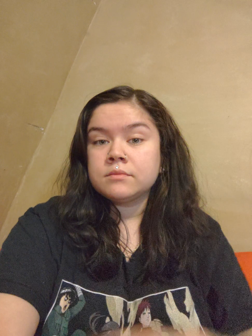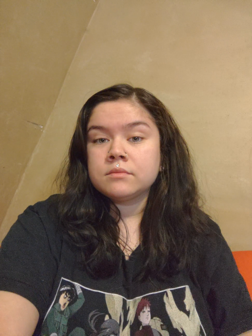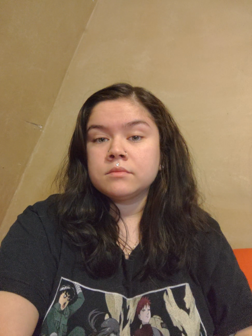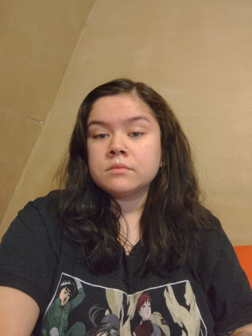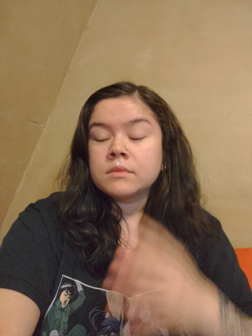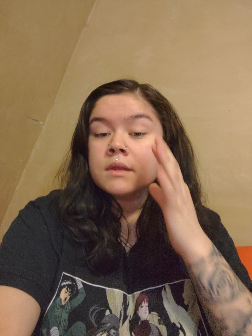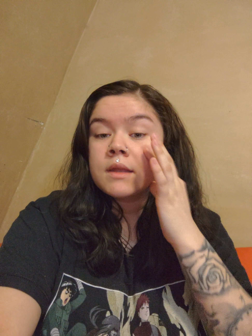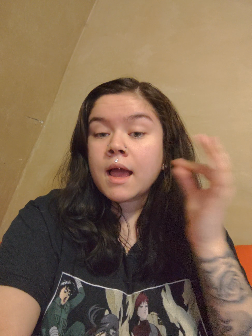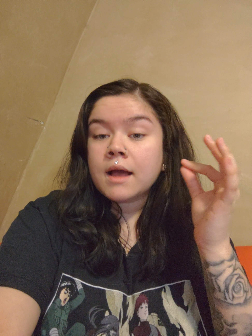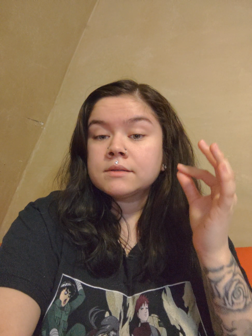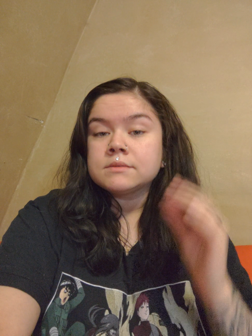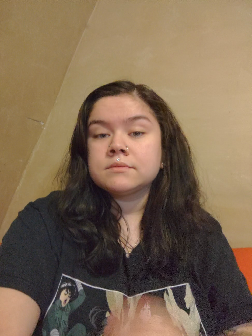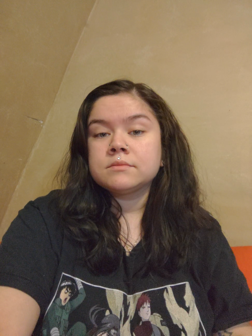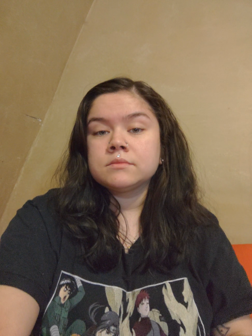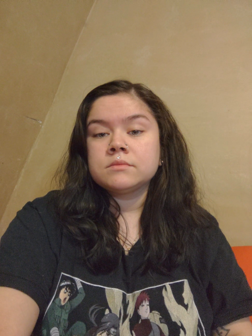cat